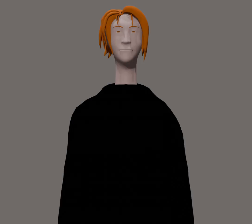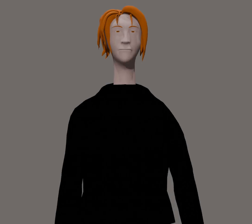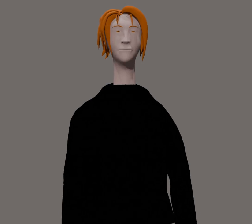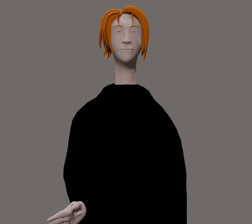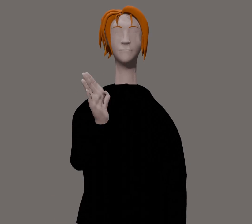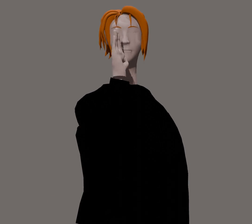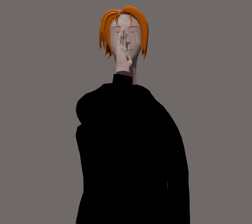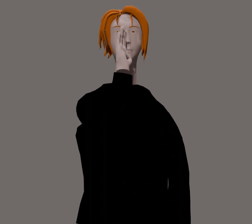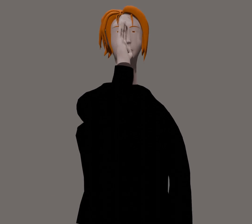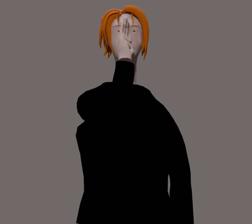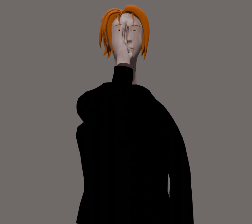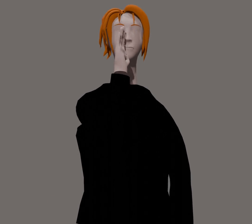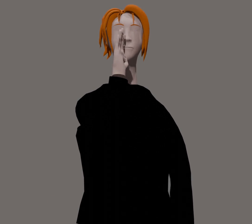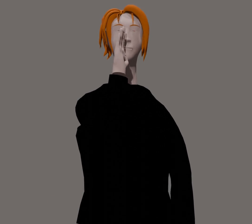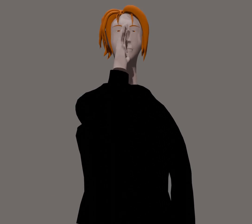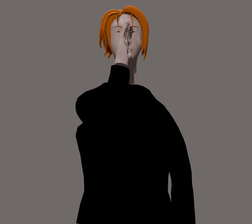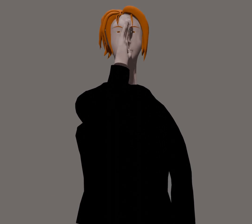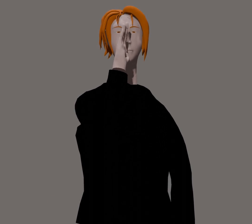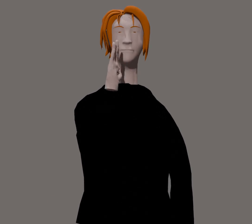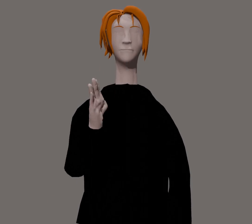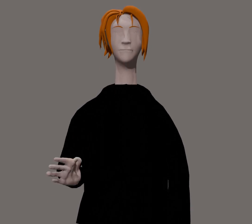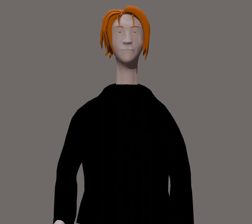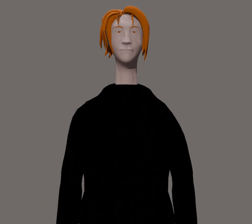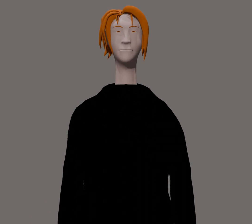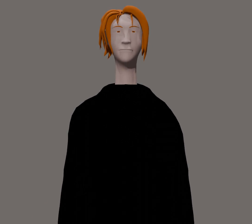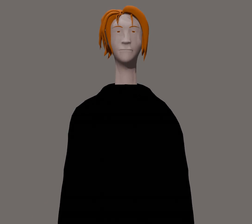Brownnose